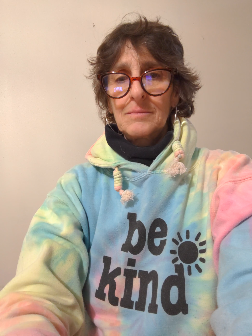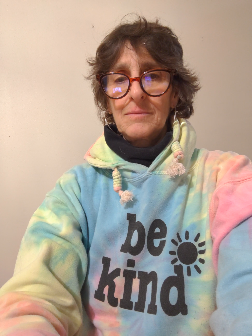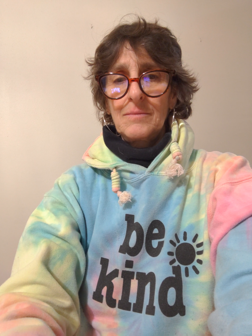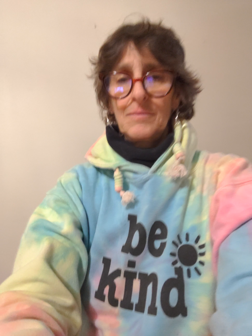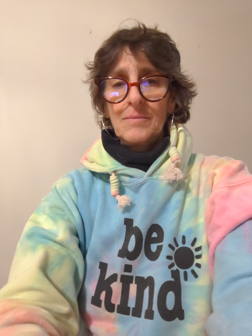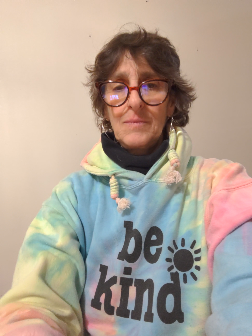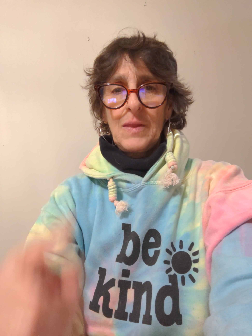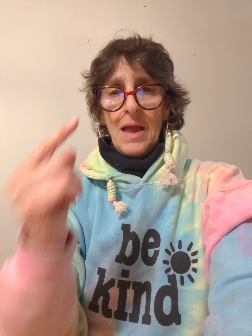eye